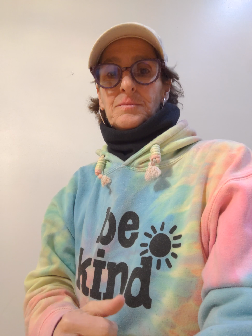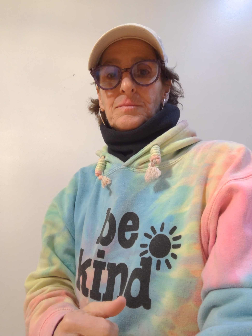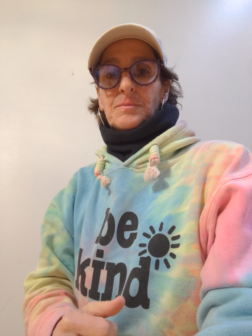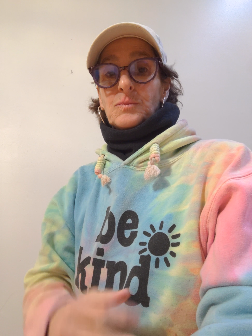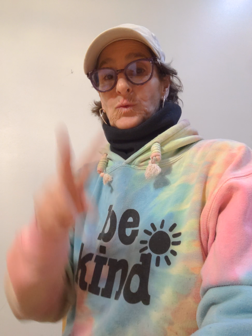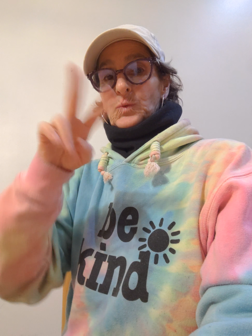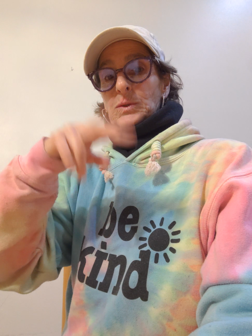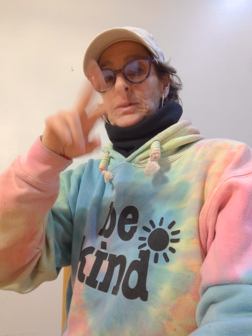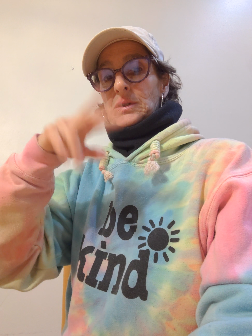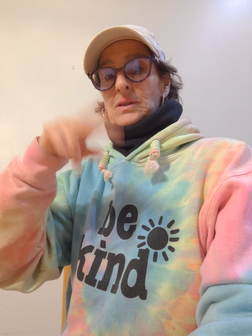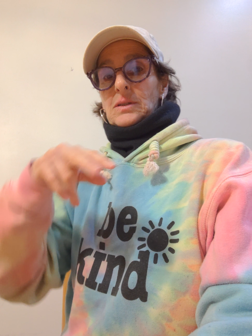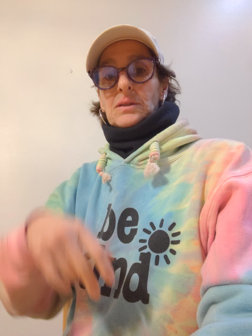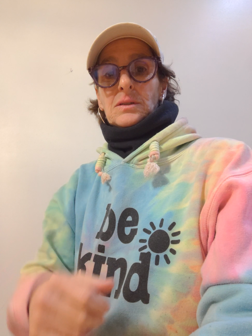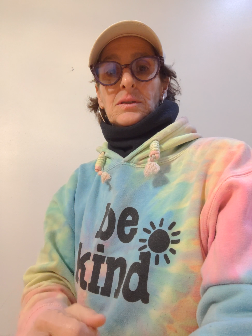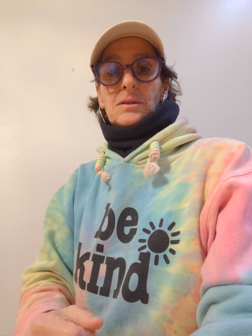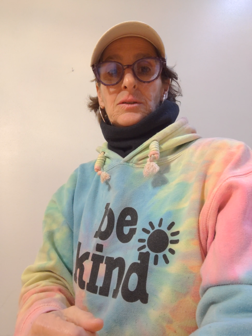read